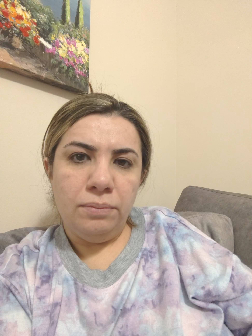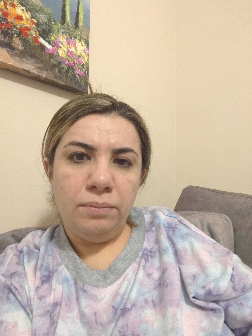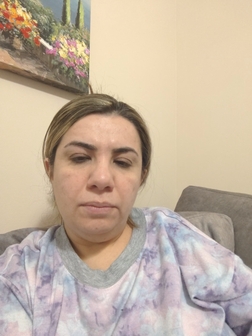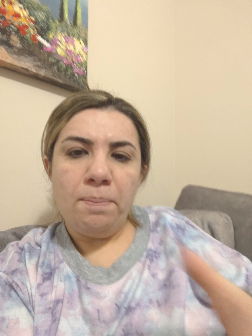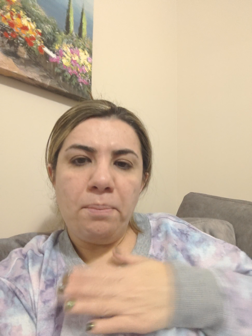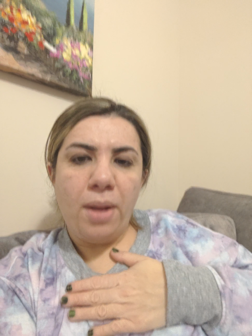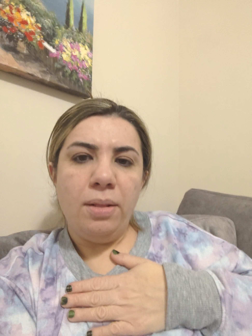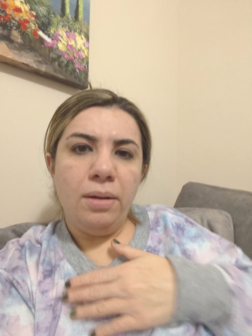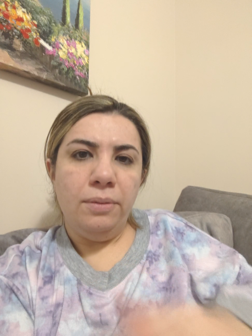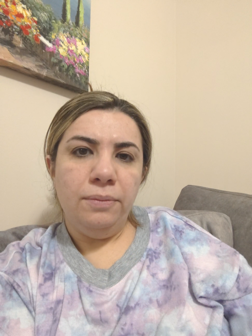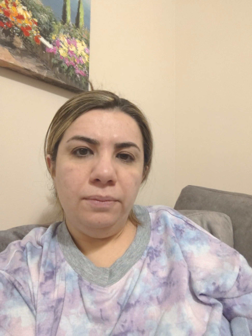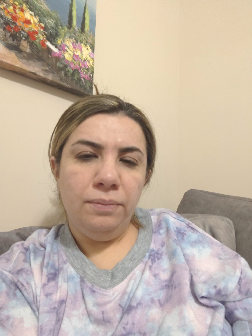my